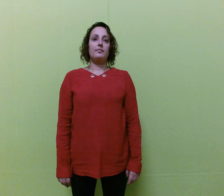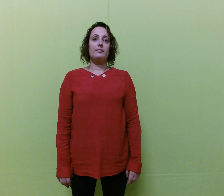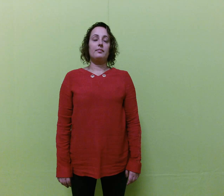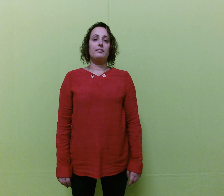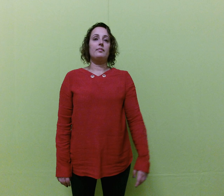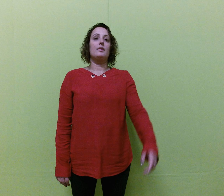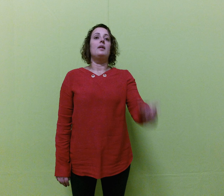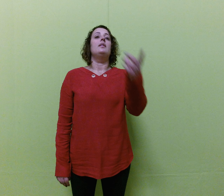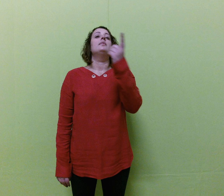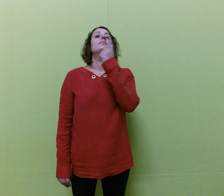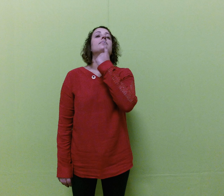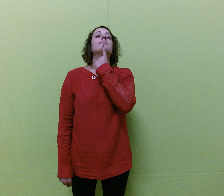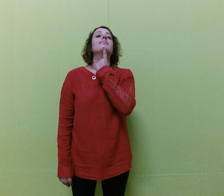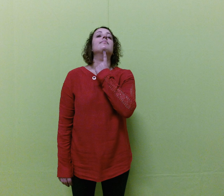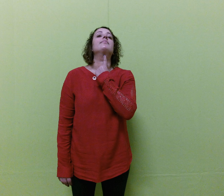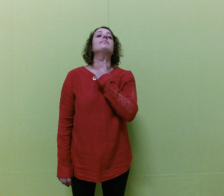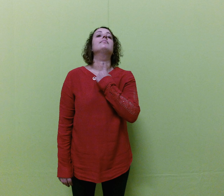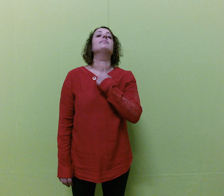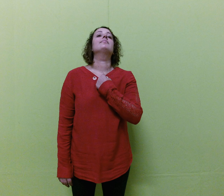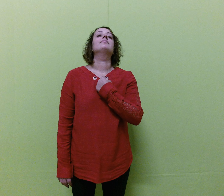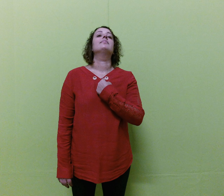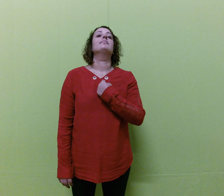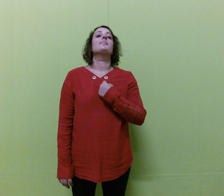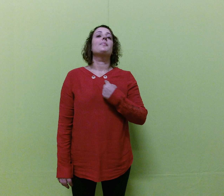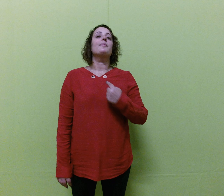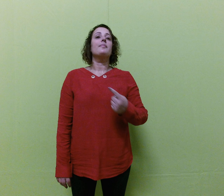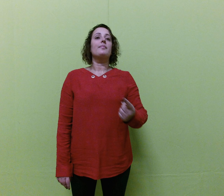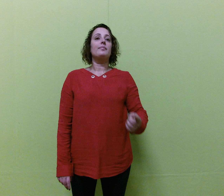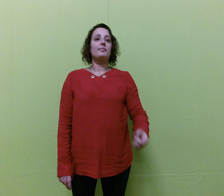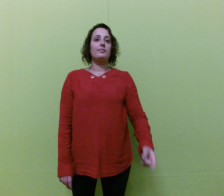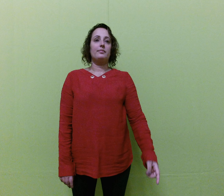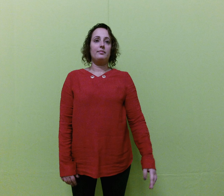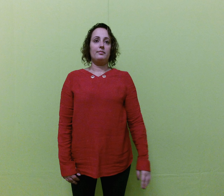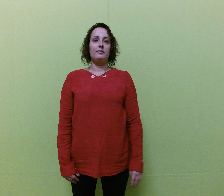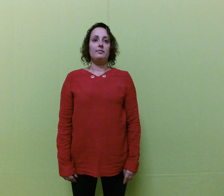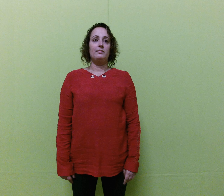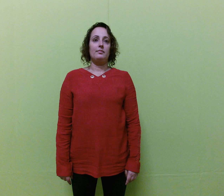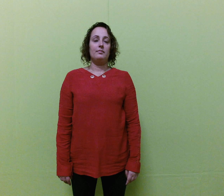vontade